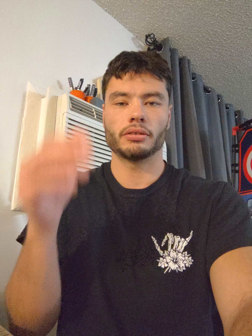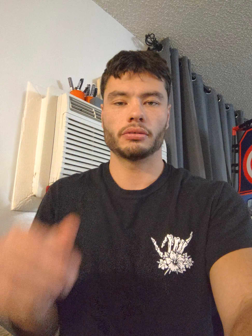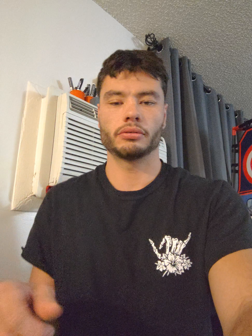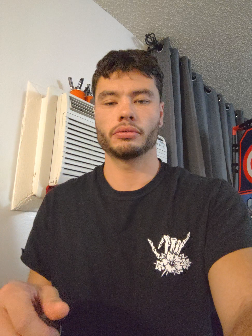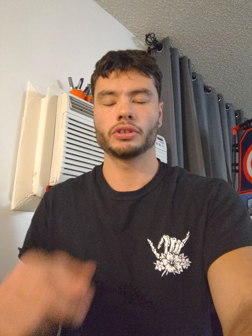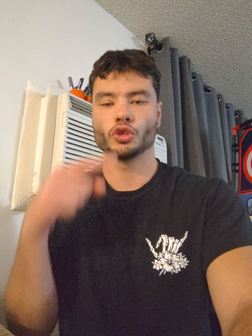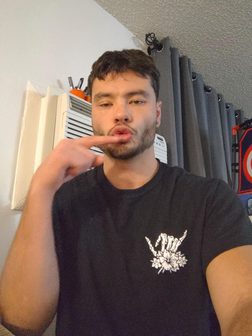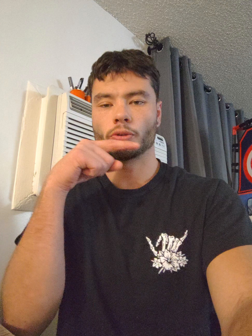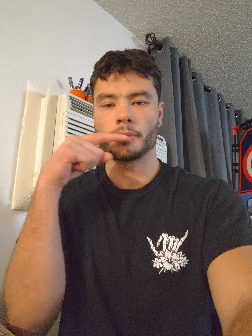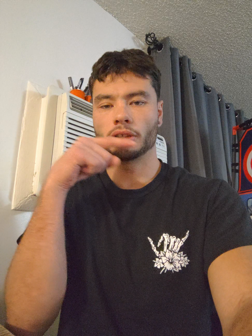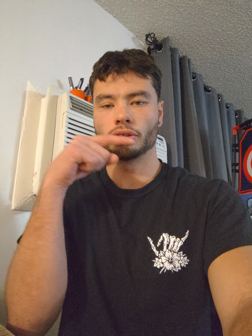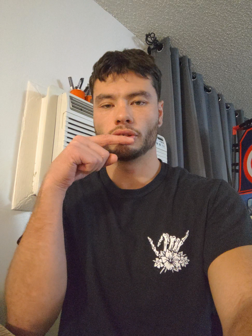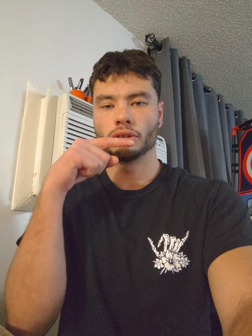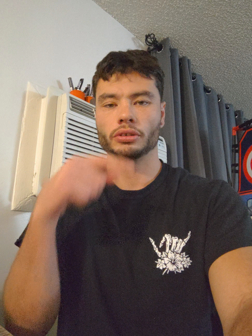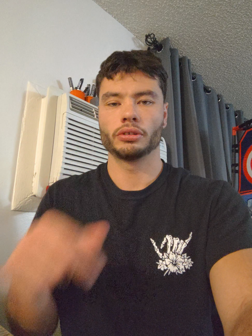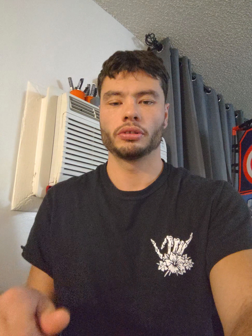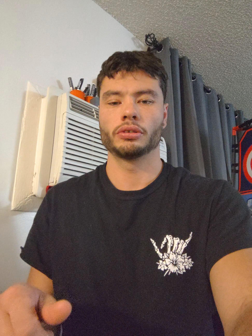toothbrush